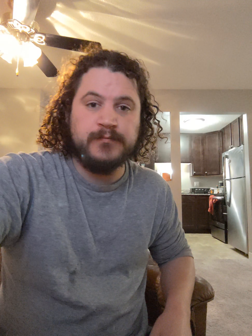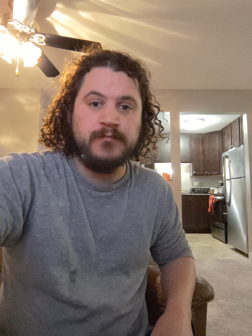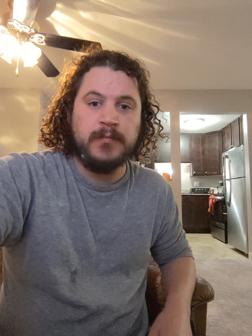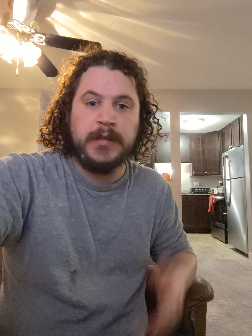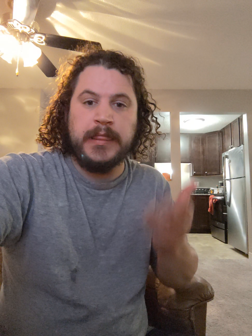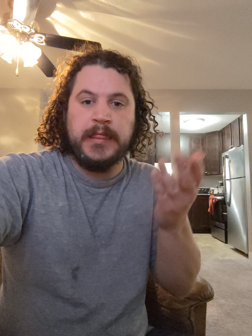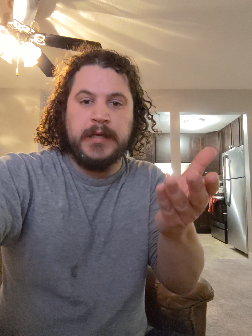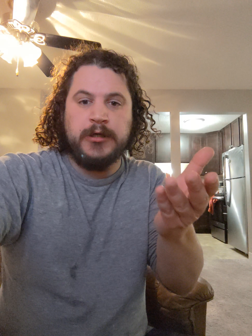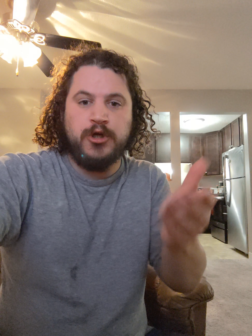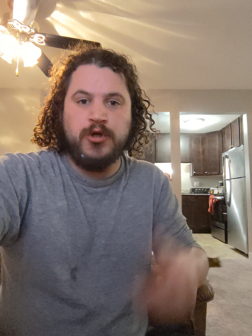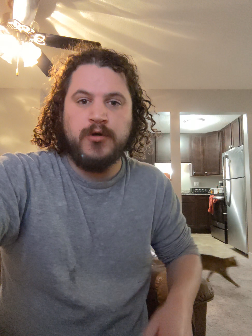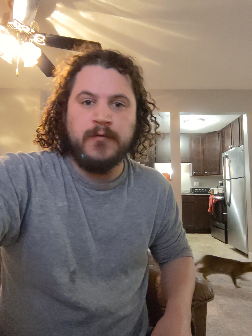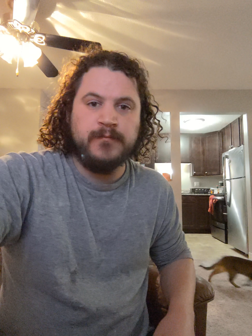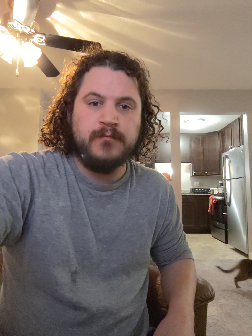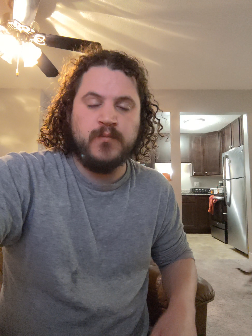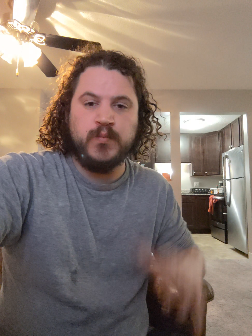there